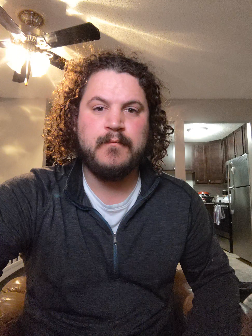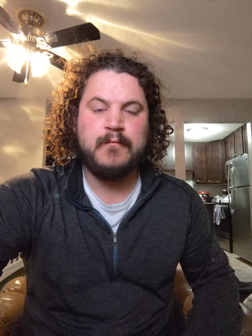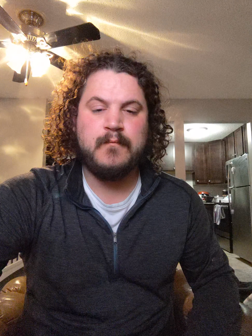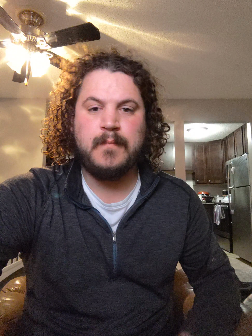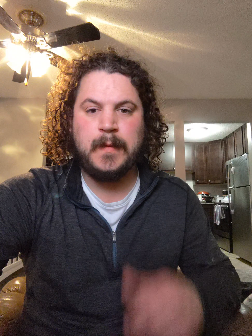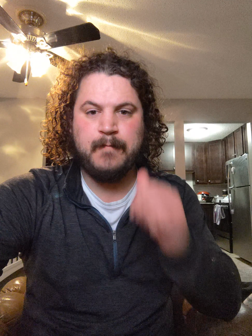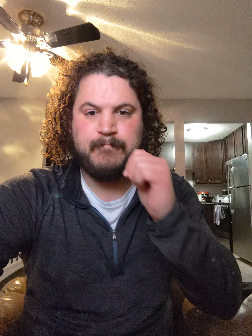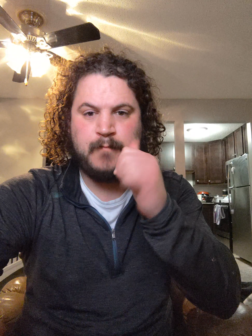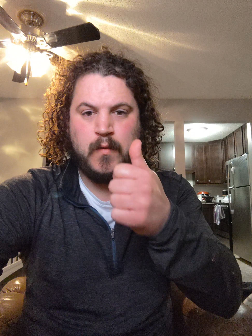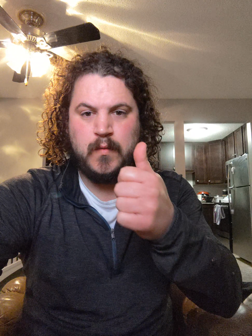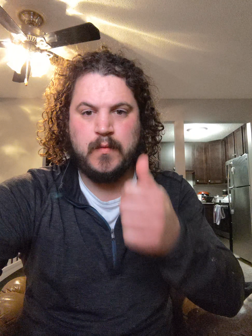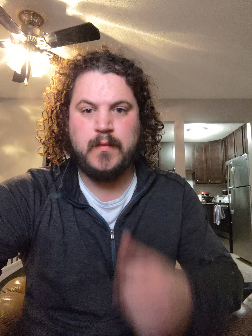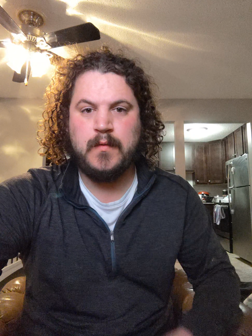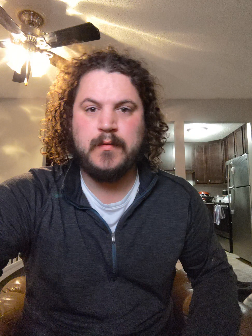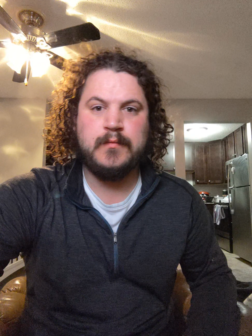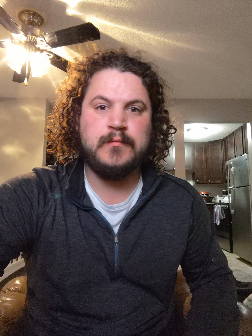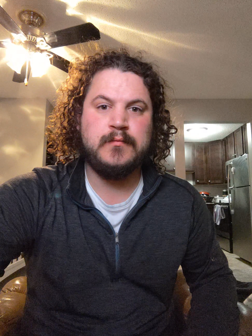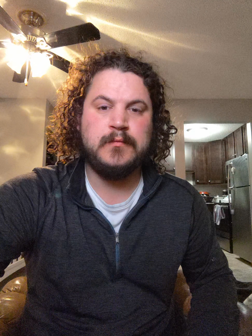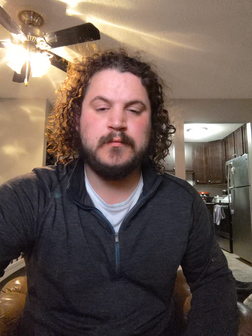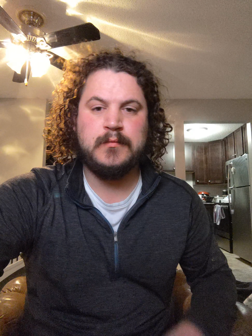tomorrow